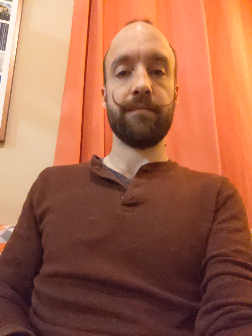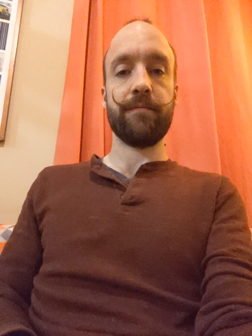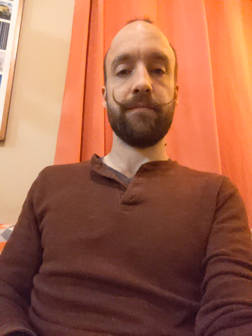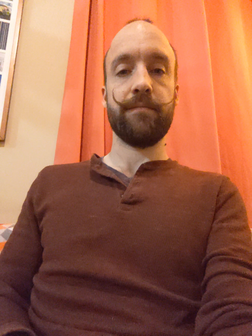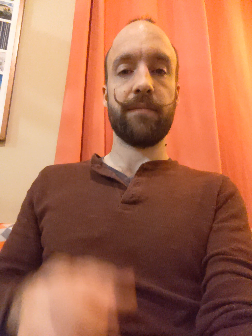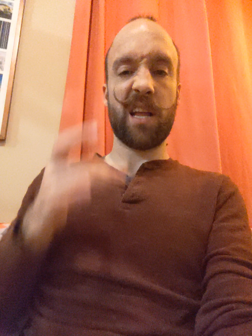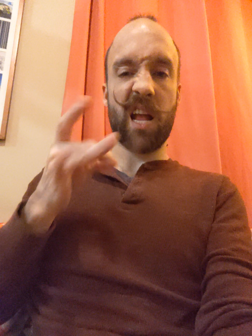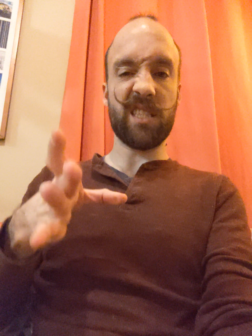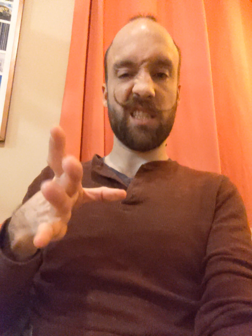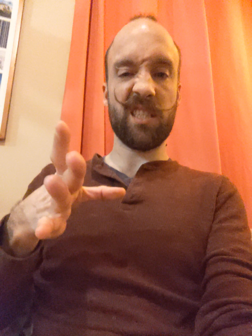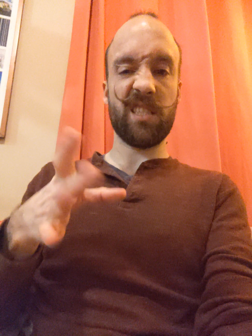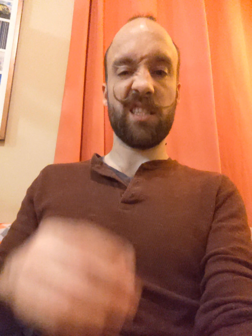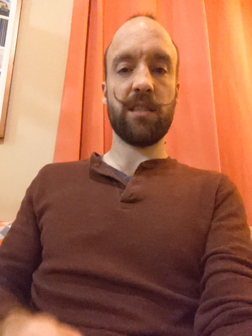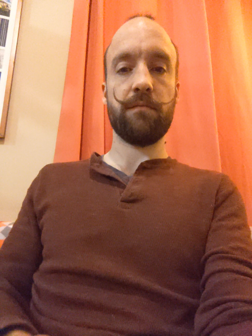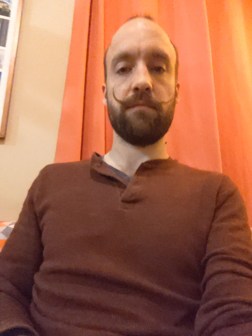hate